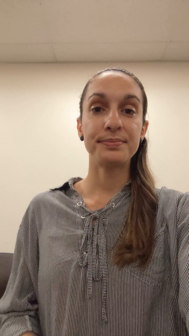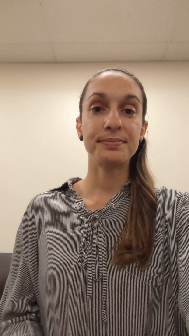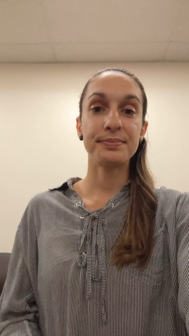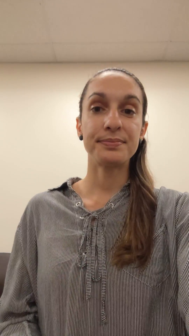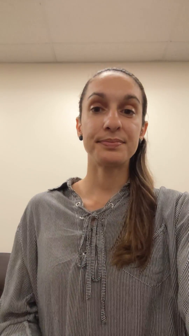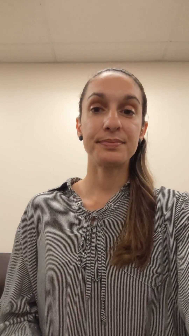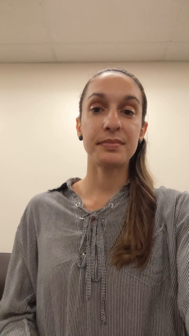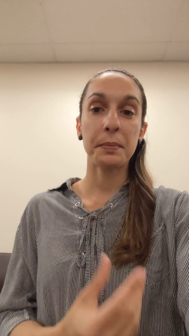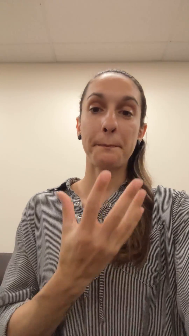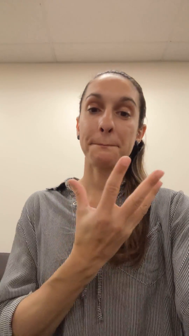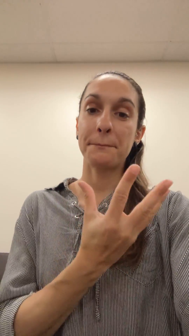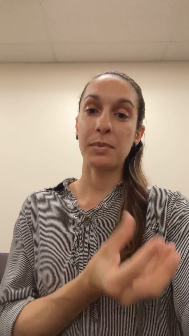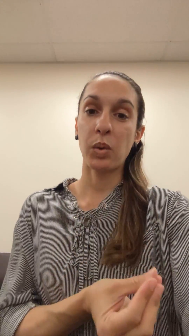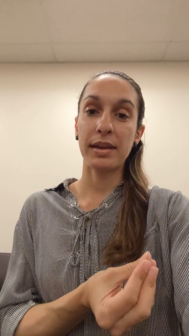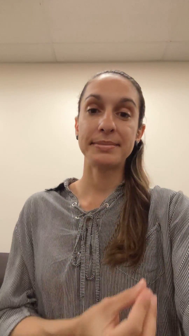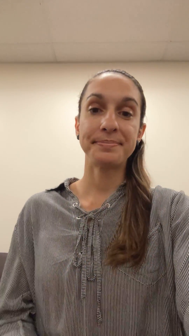poor